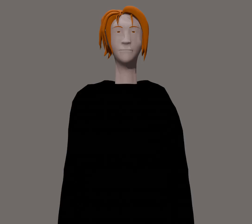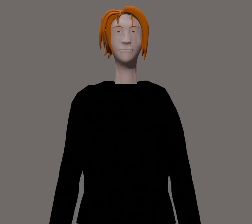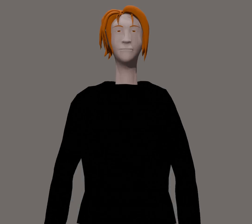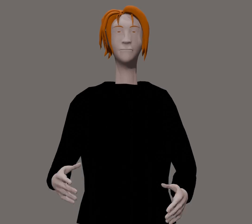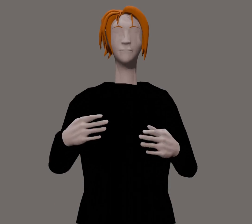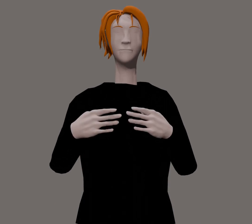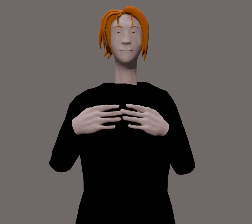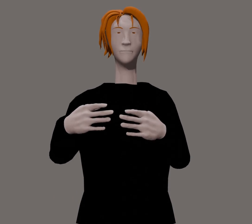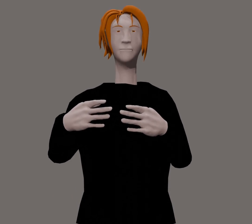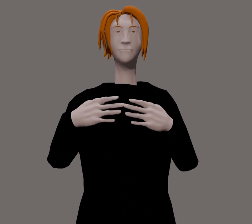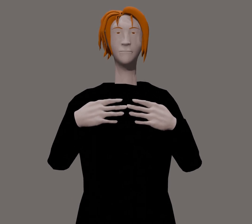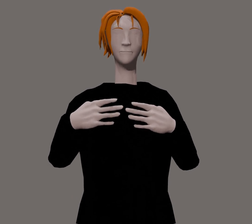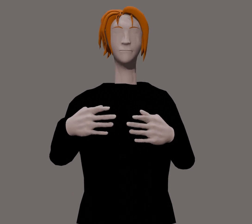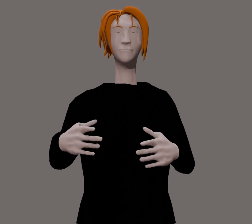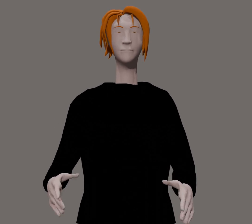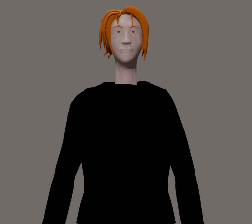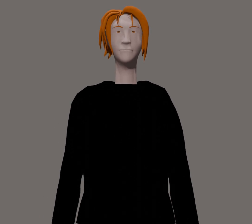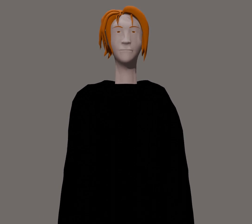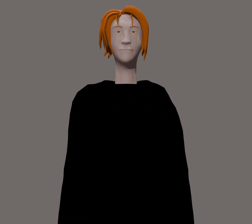Bust Female